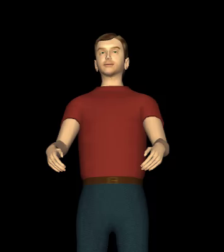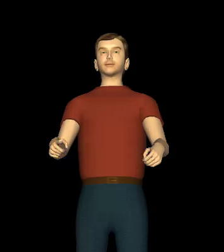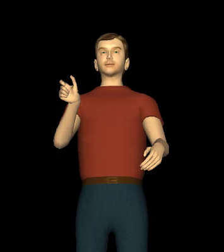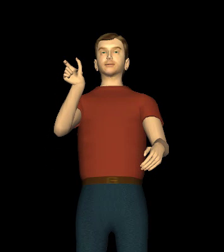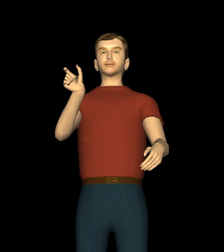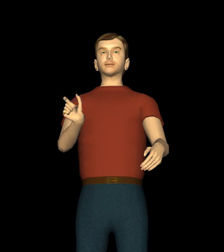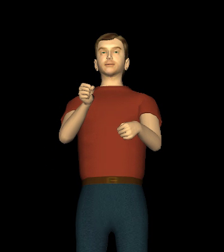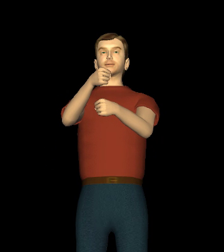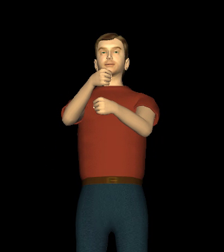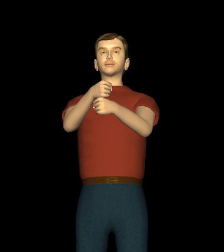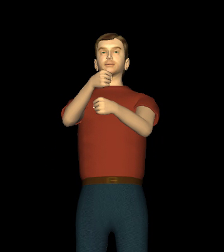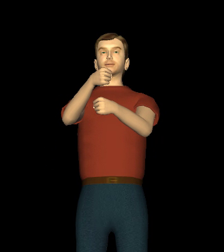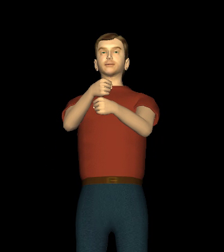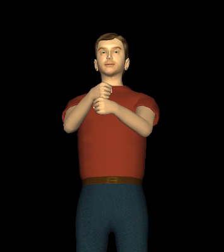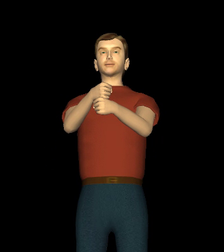عامل